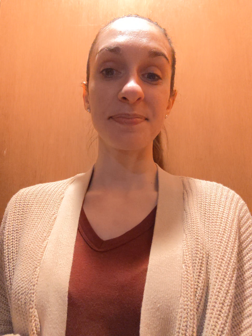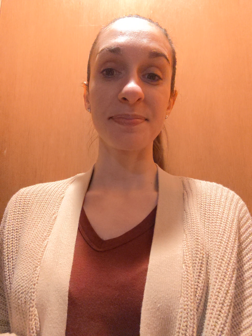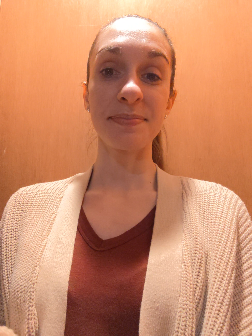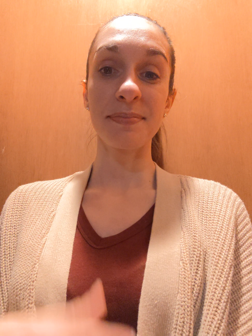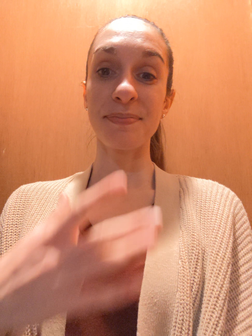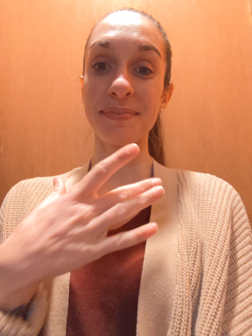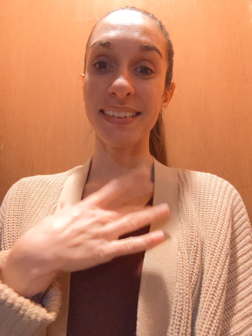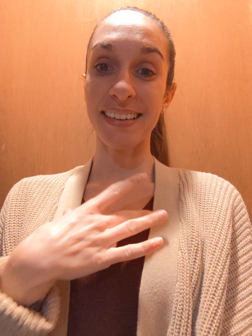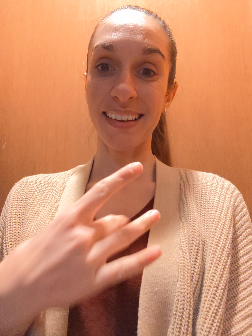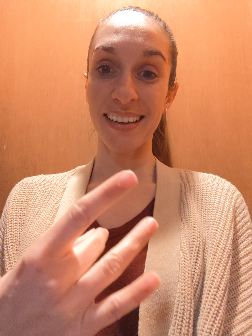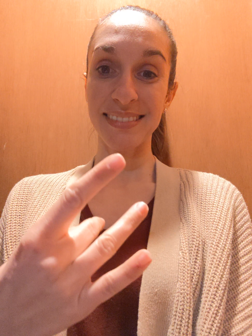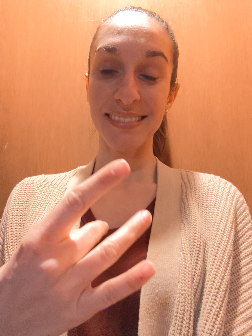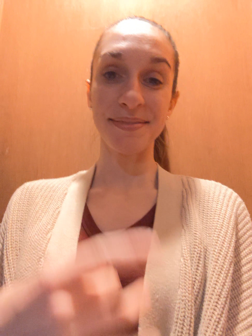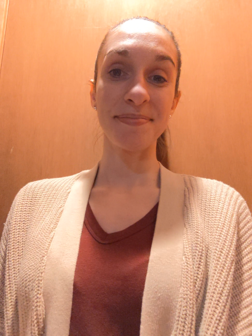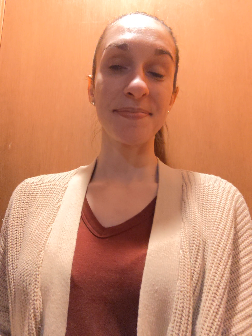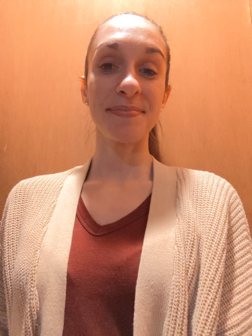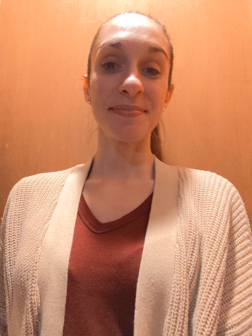like